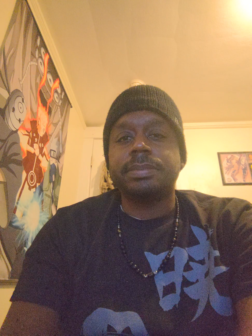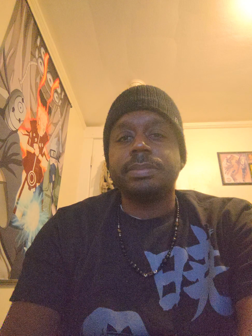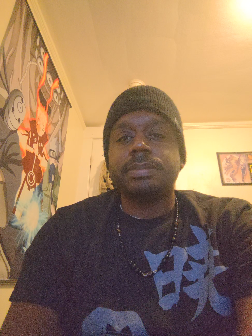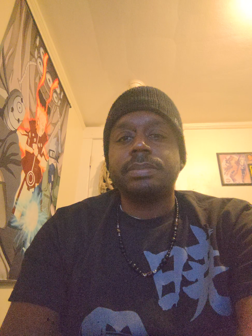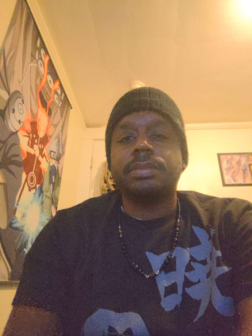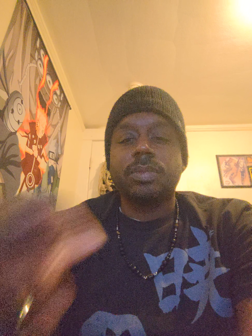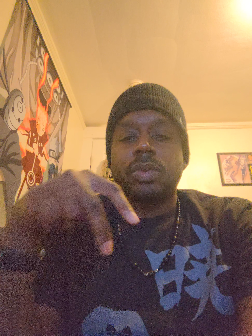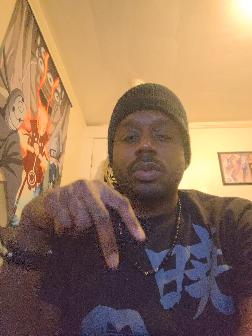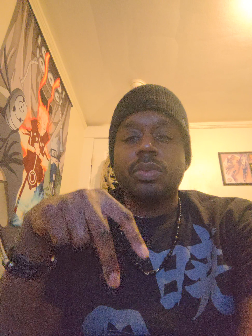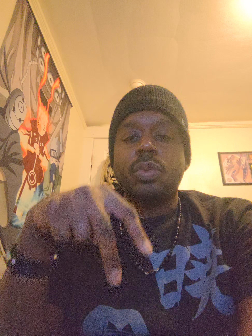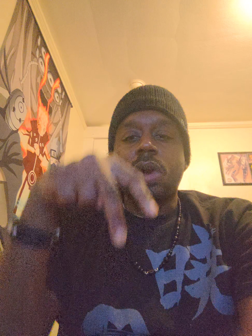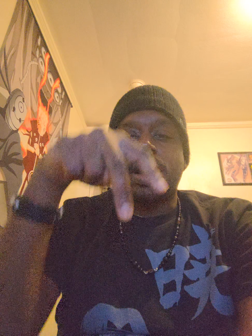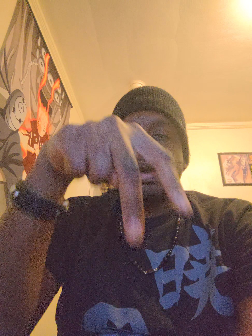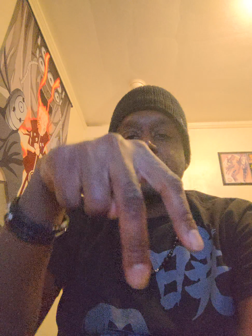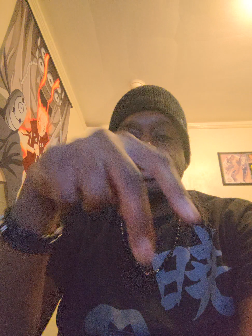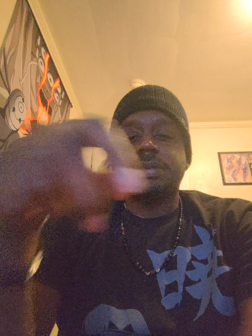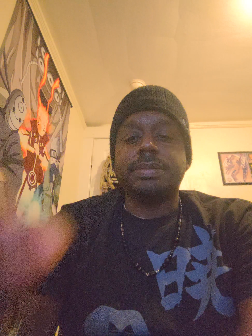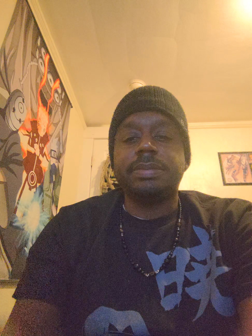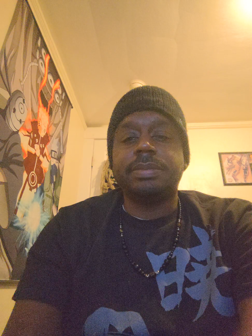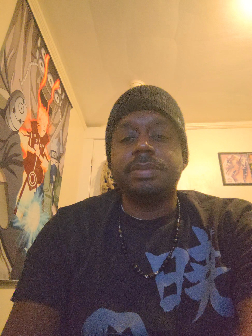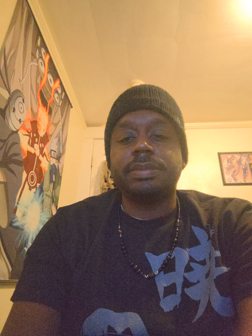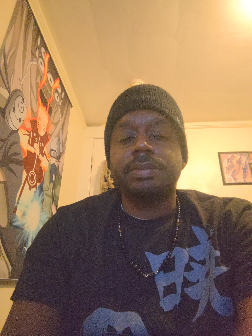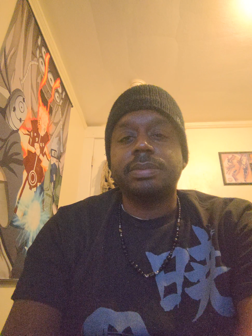ride